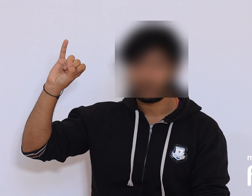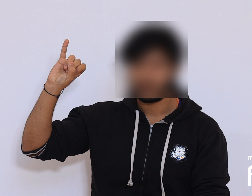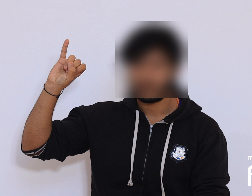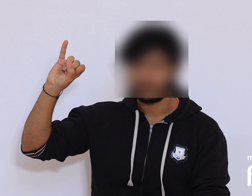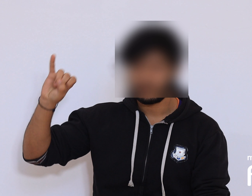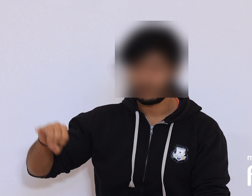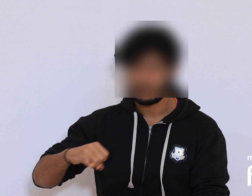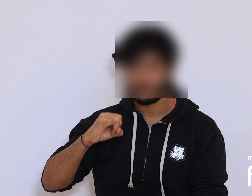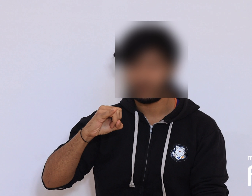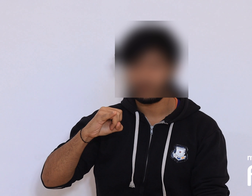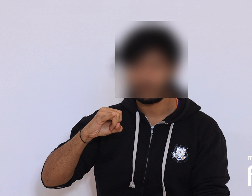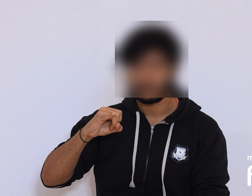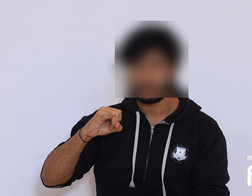ج